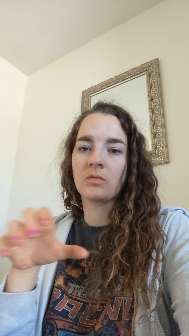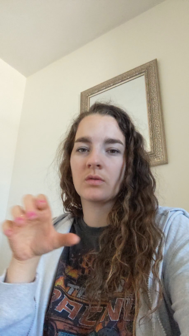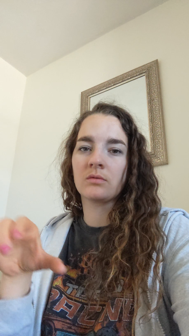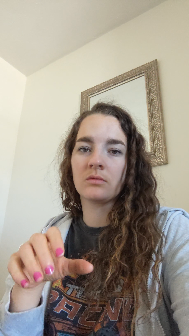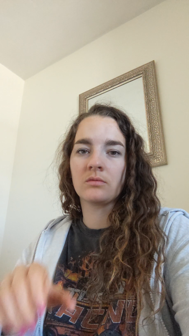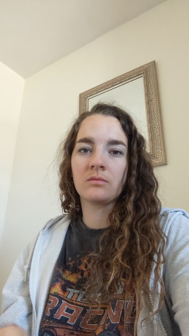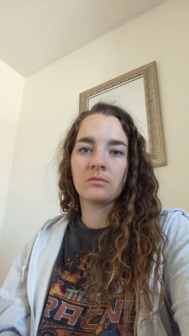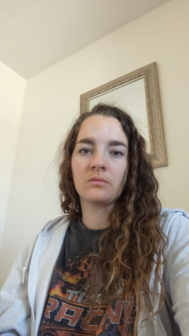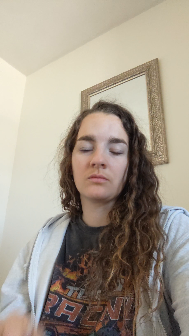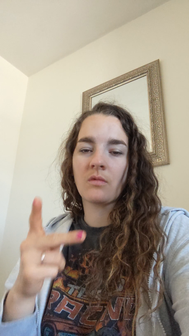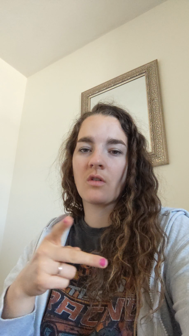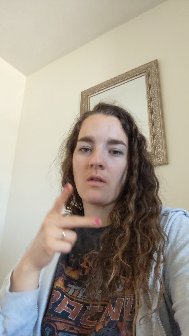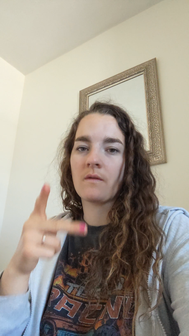careful